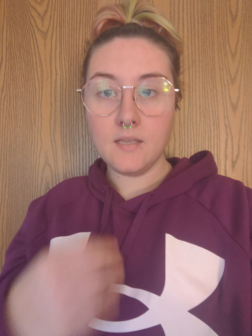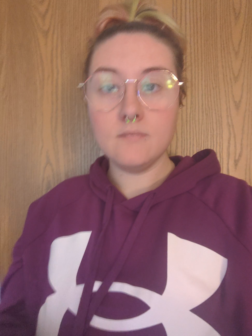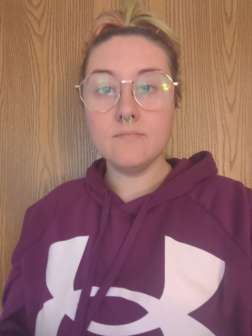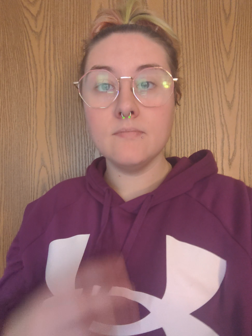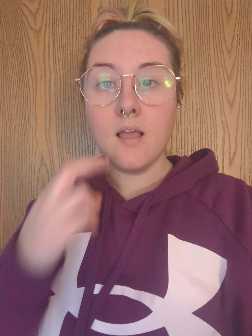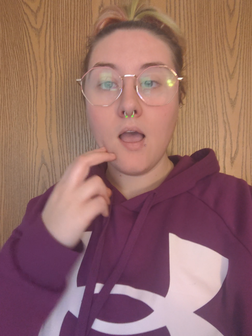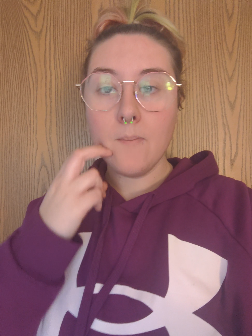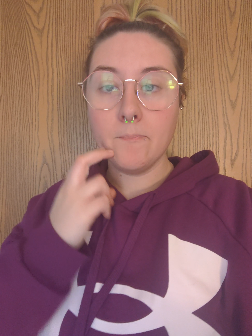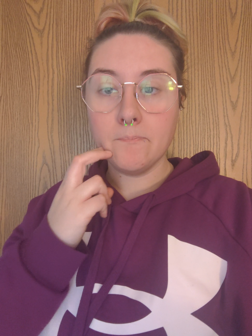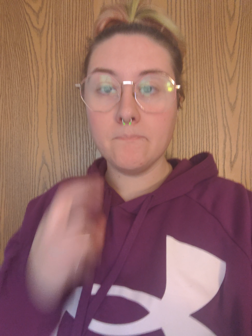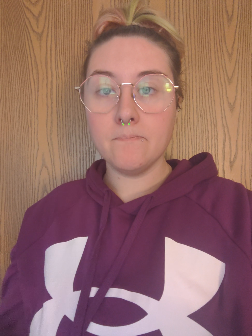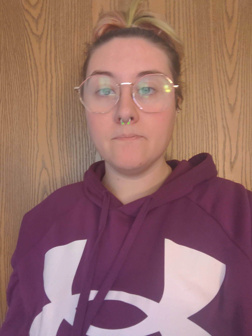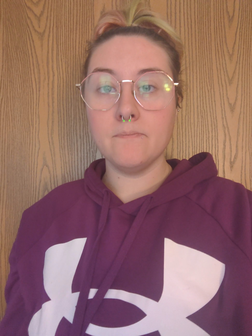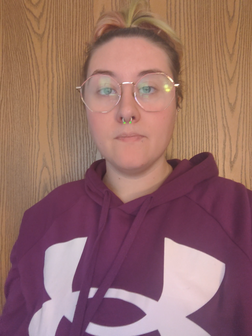gum